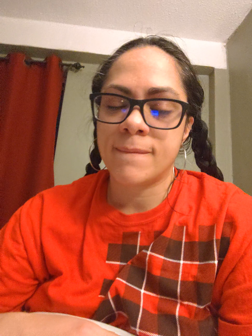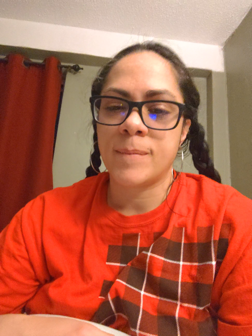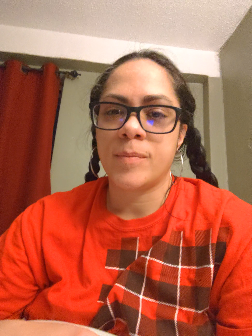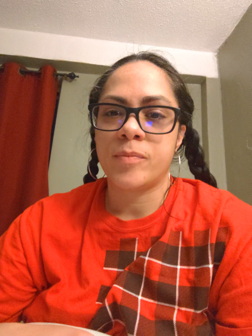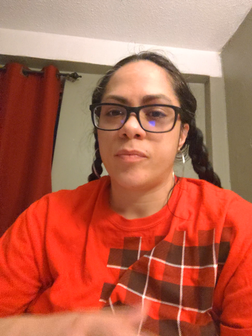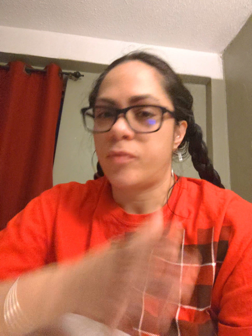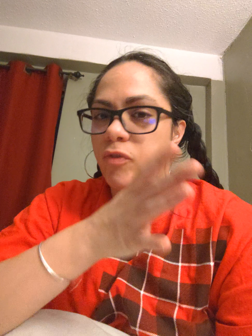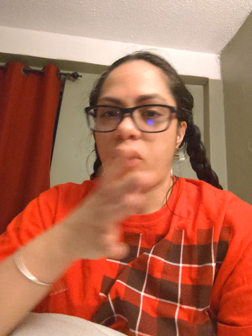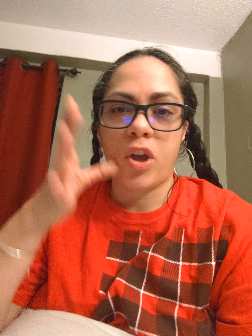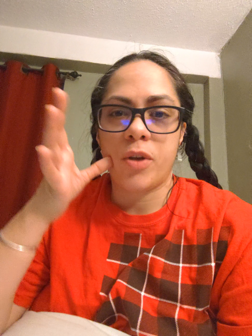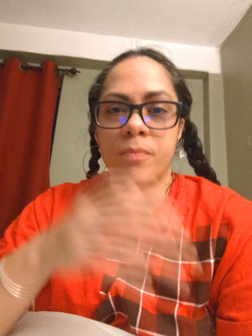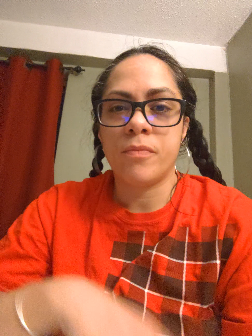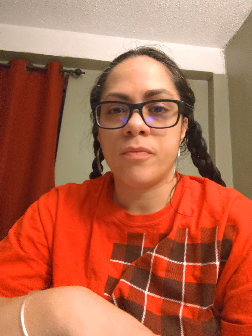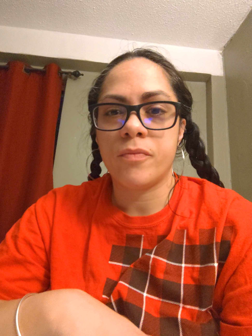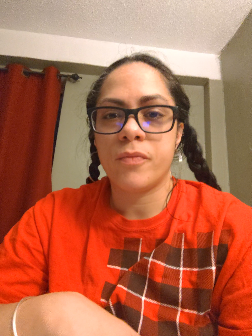farm